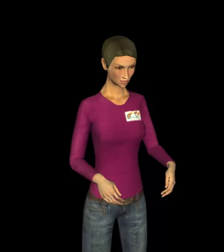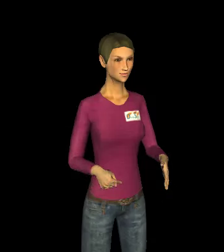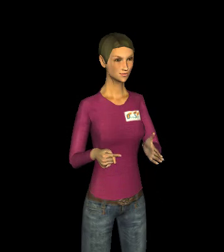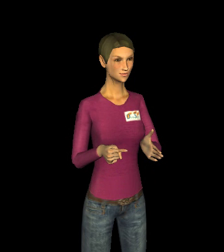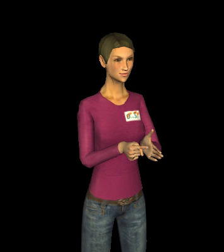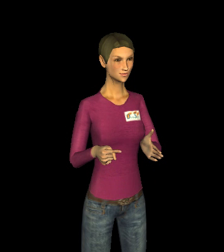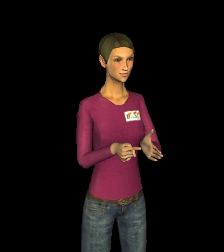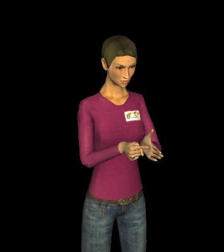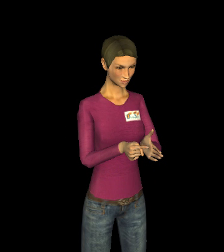متى